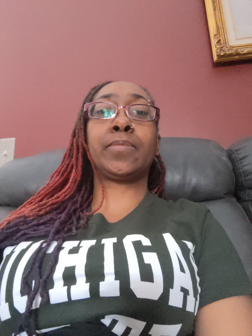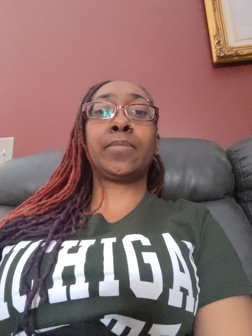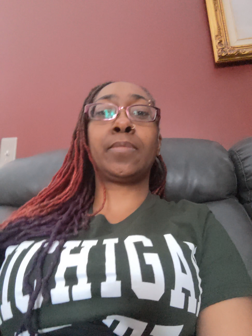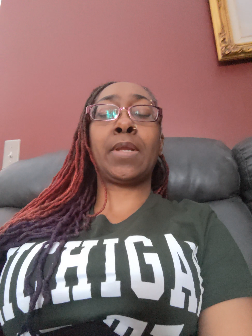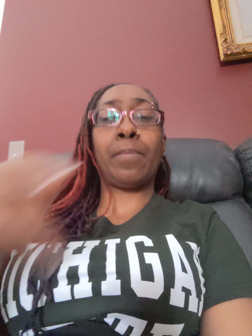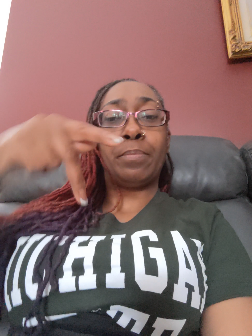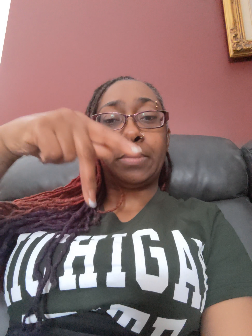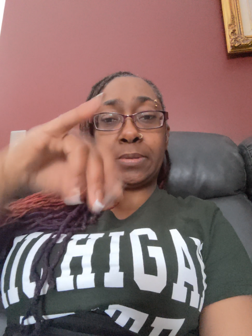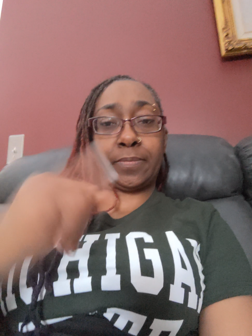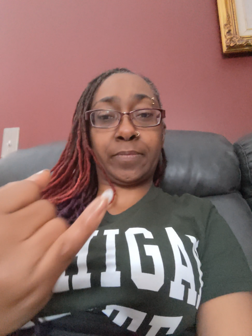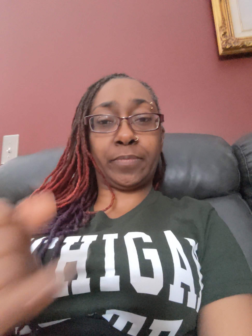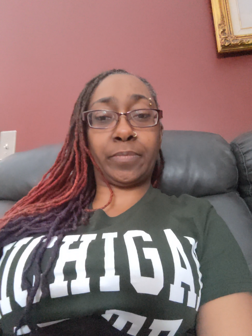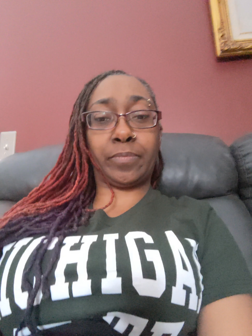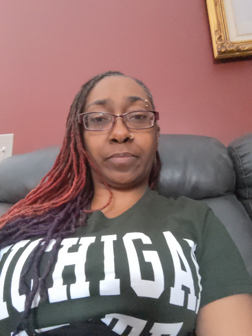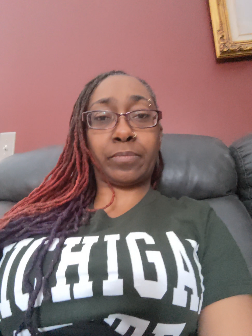pajamas